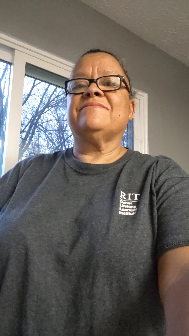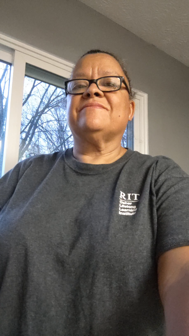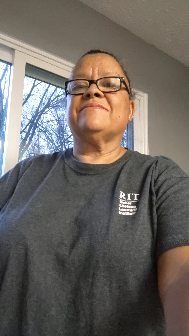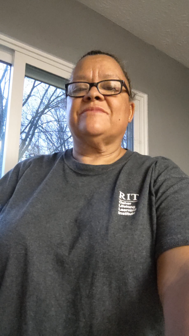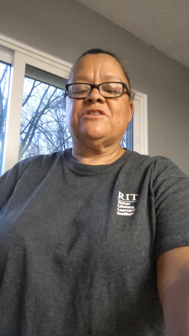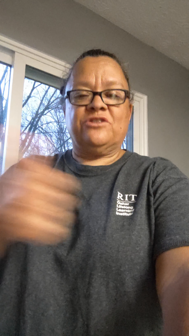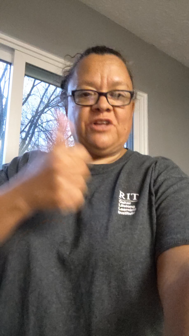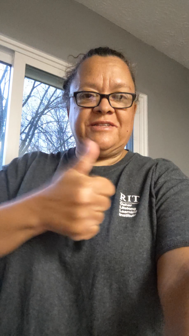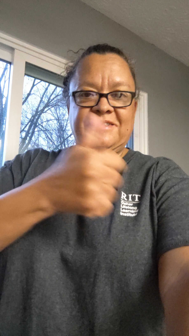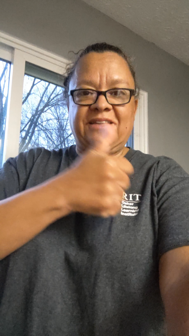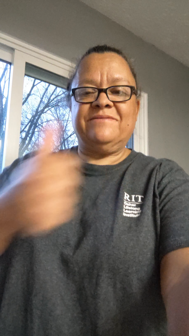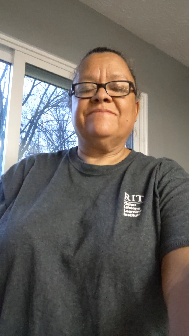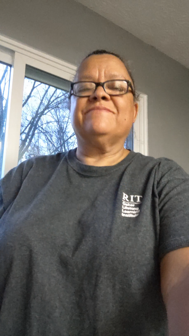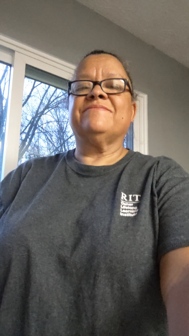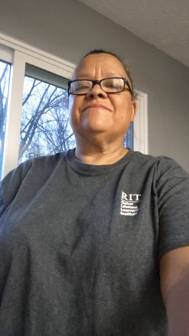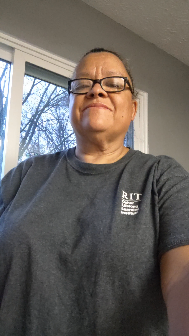chase